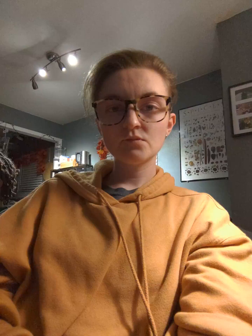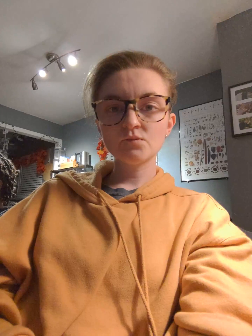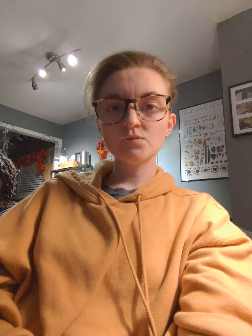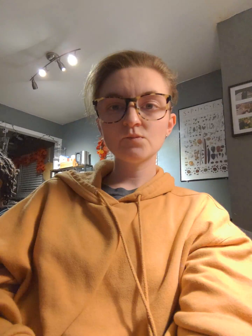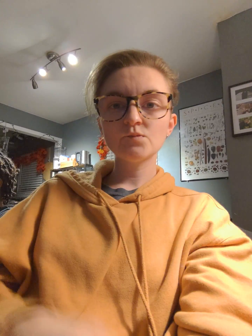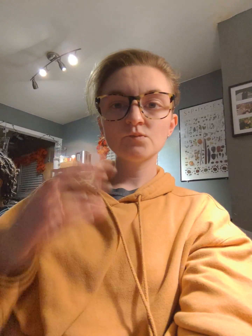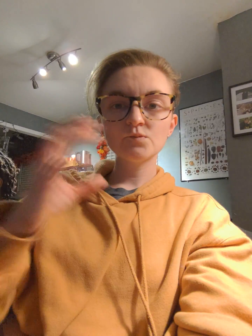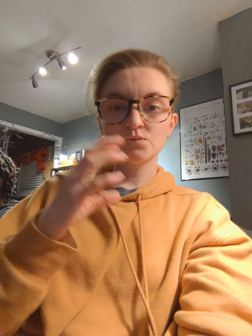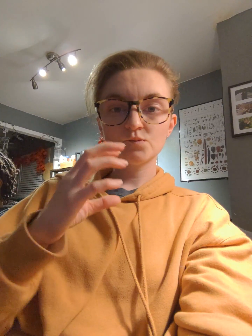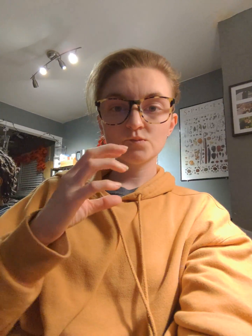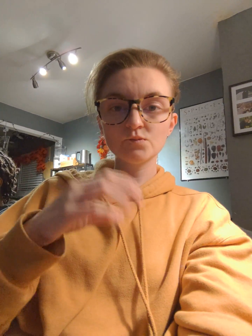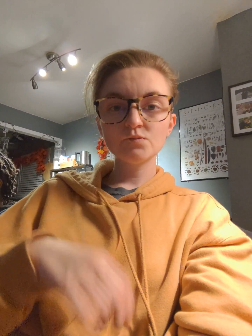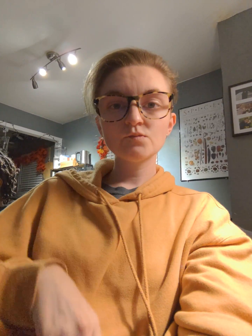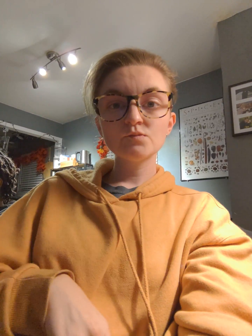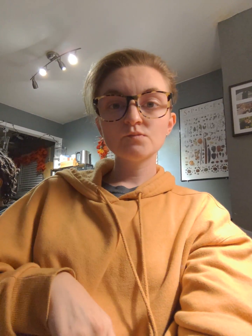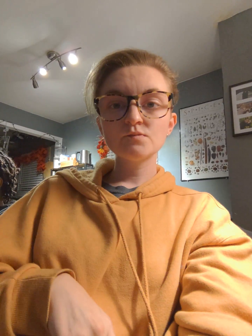ball